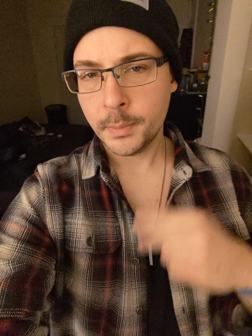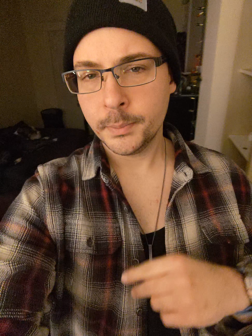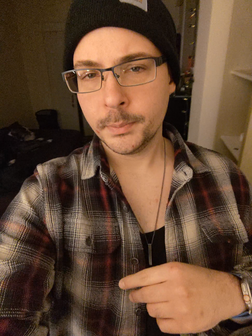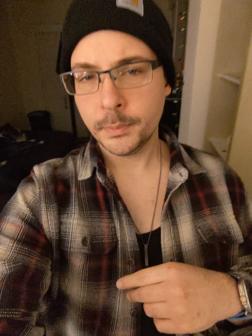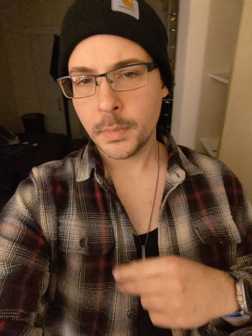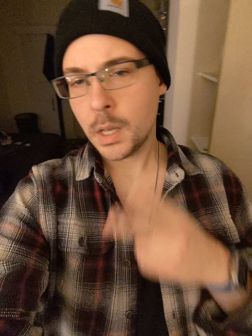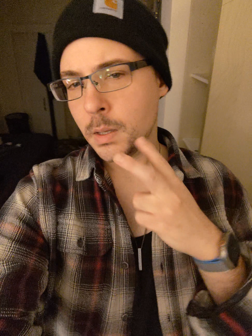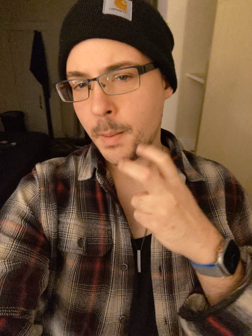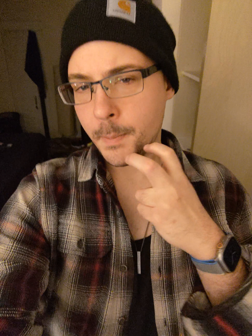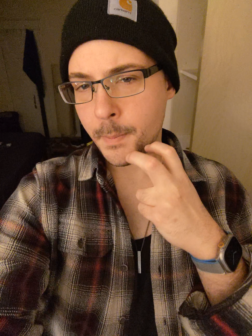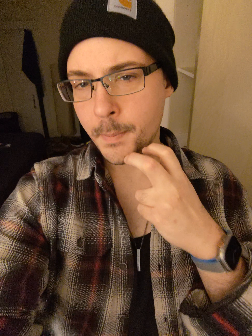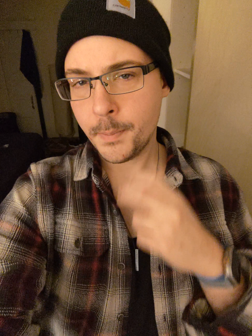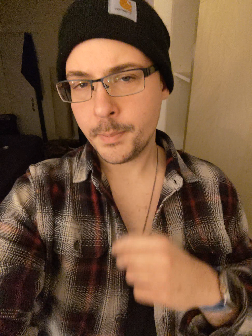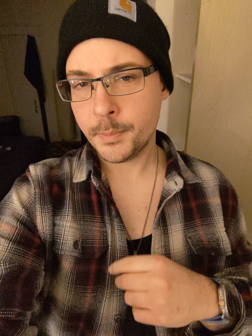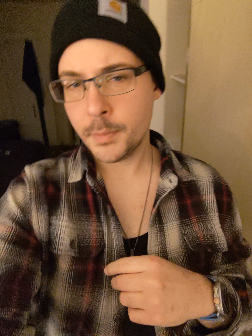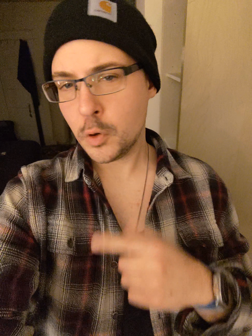gum